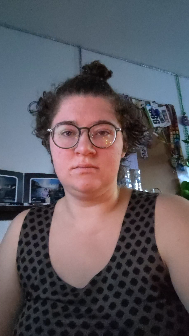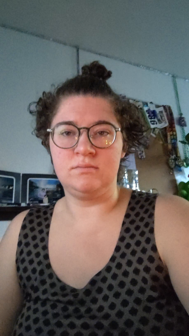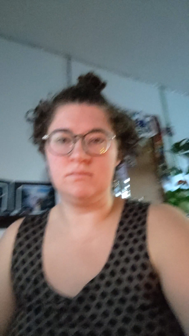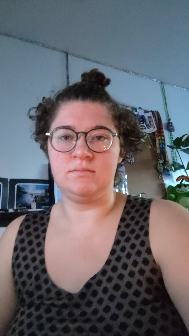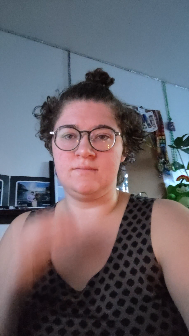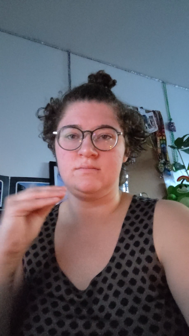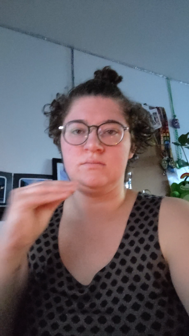fix